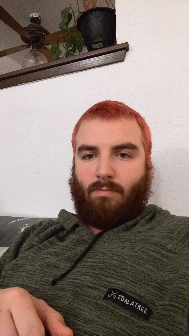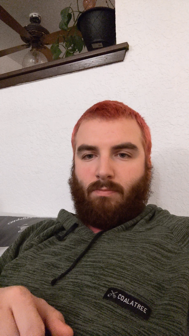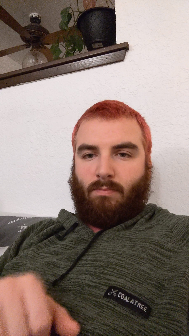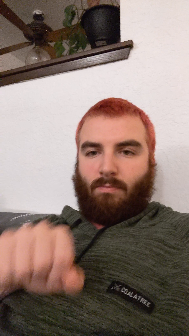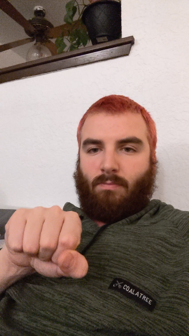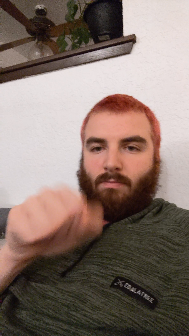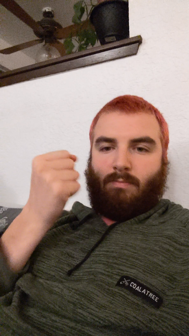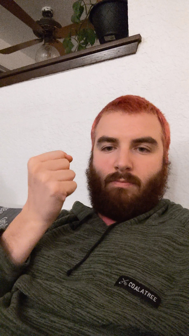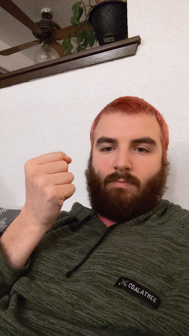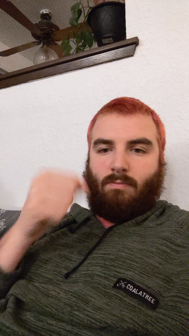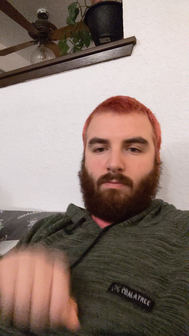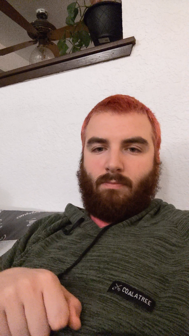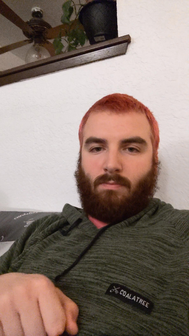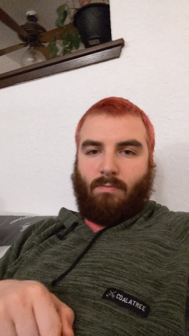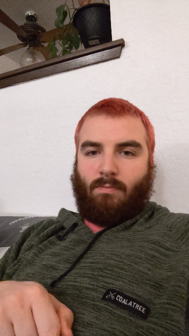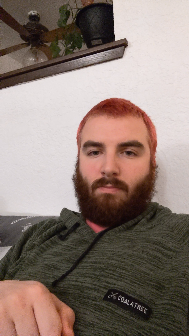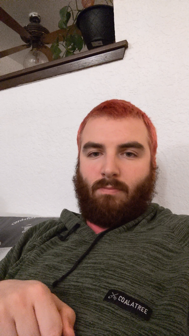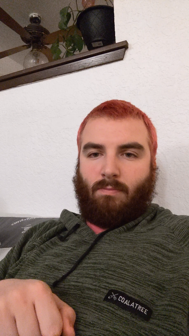break